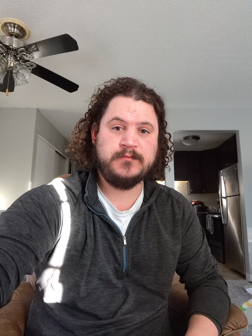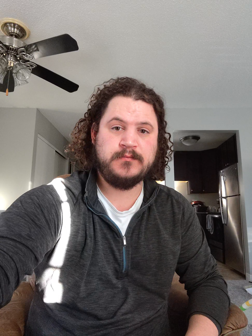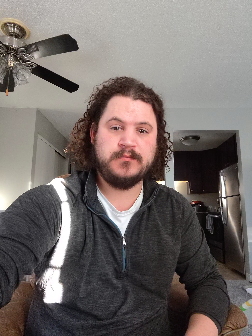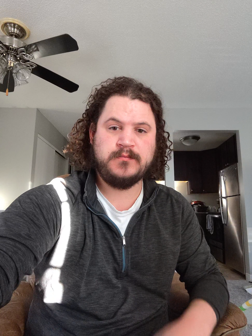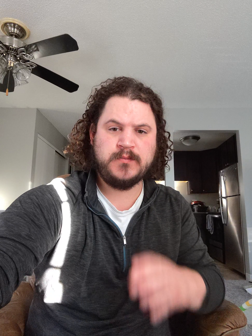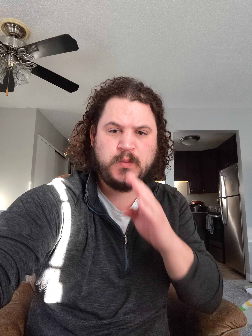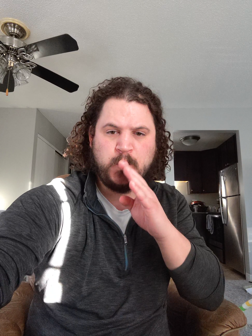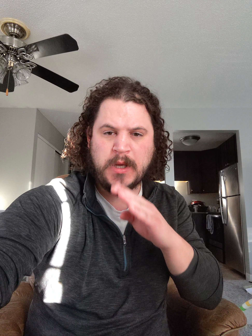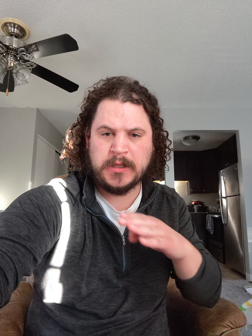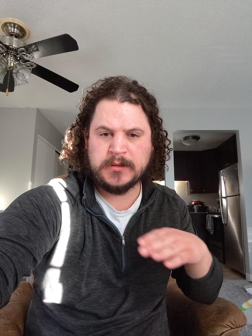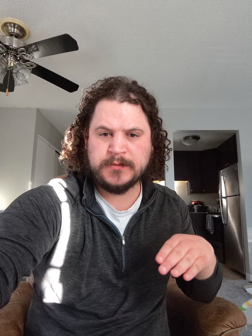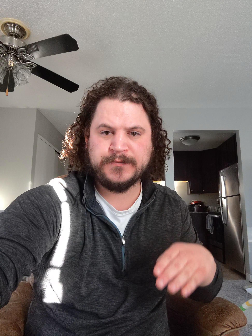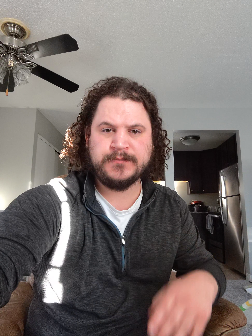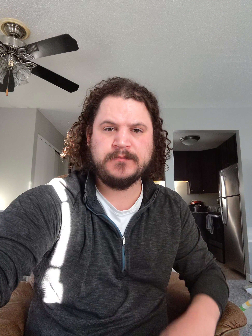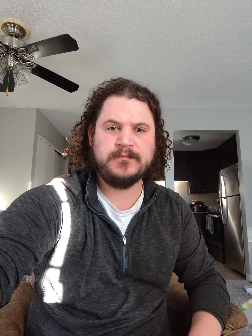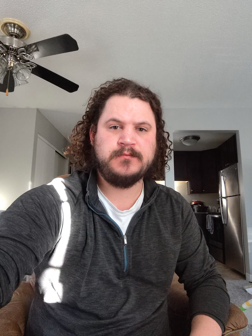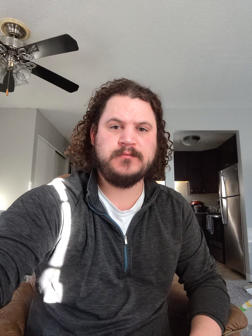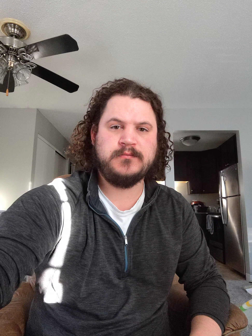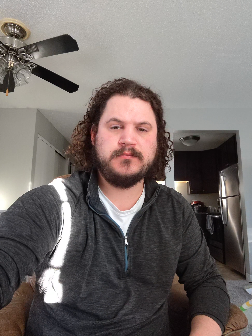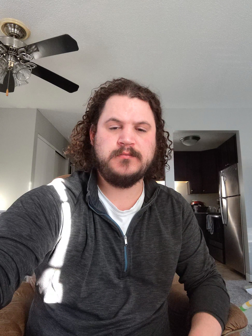quiet